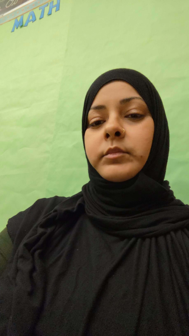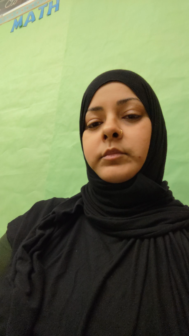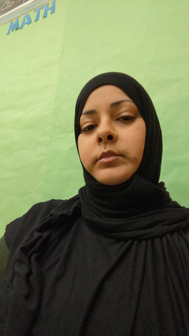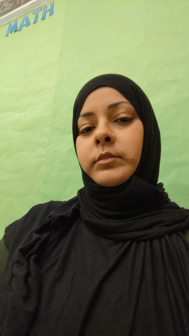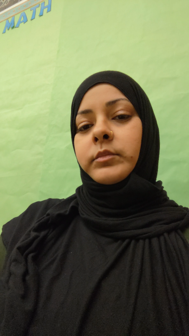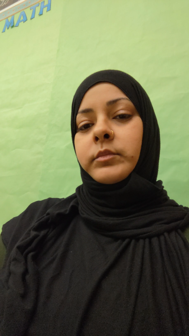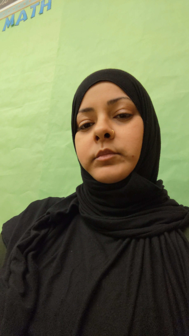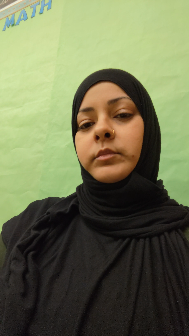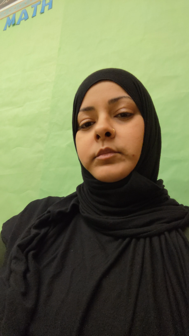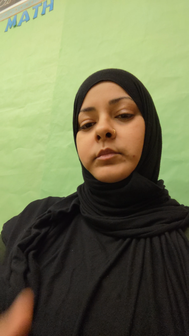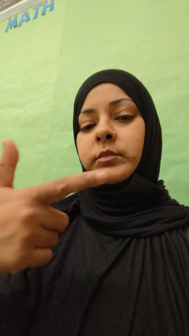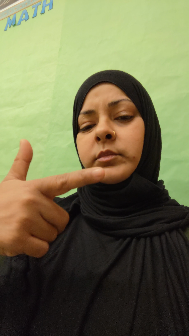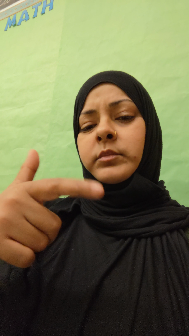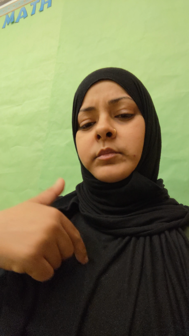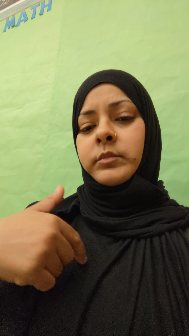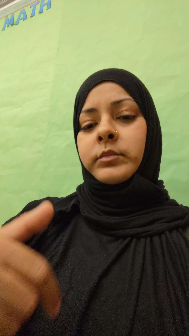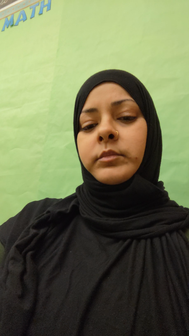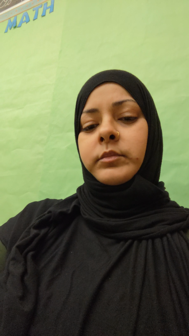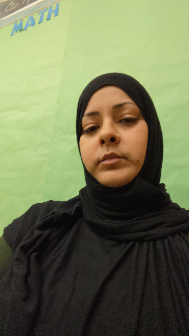let me